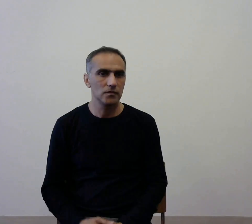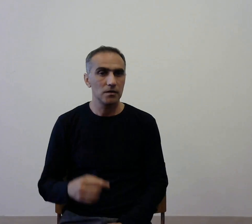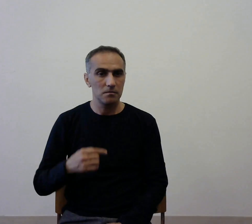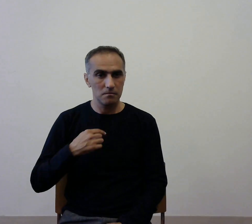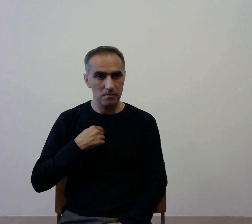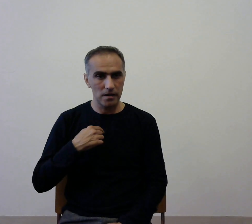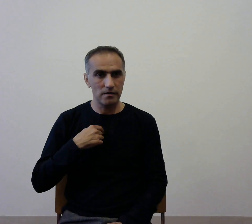mən